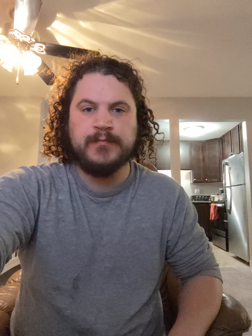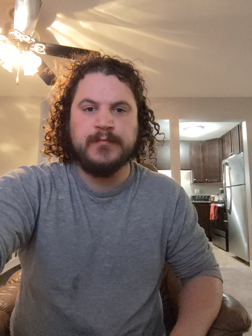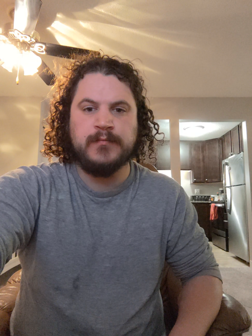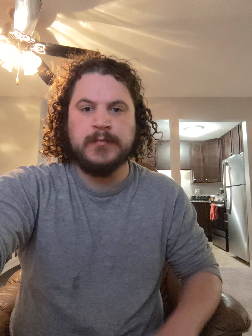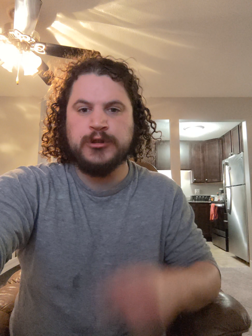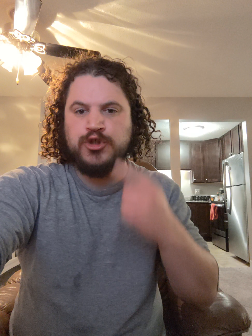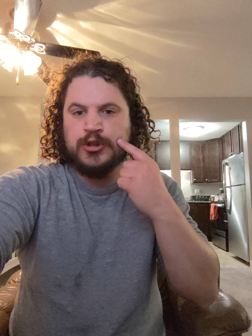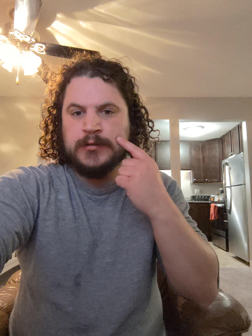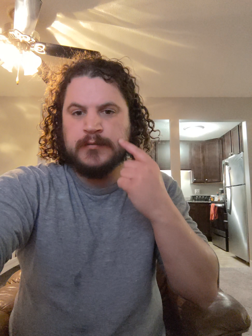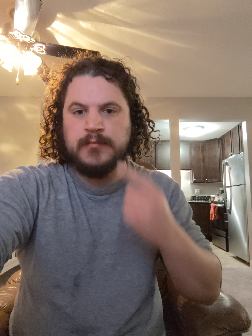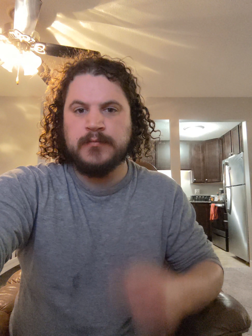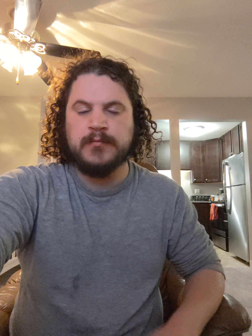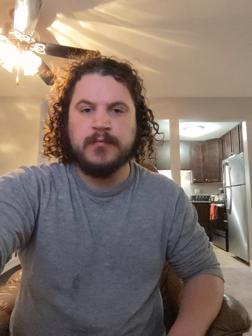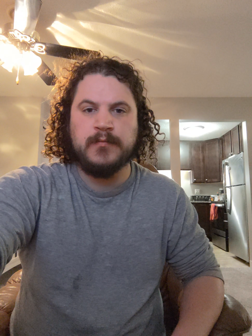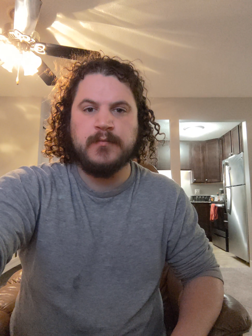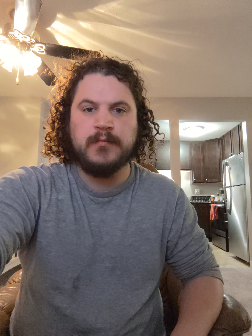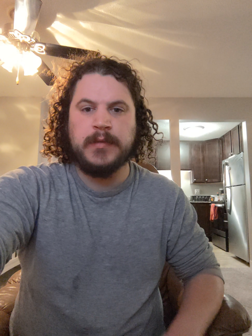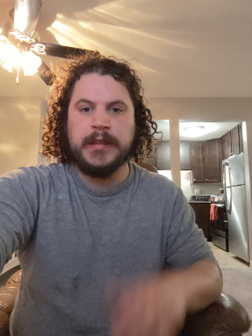cheek